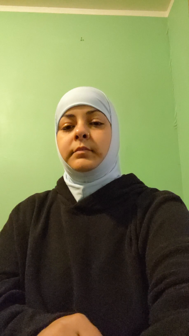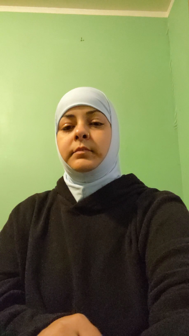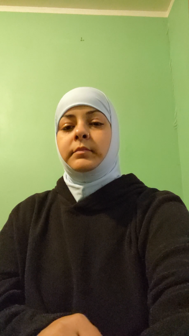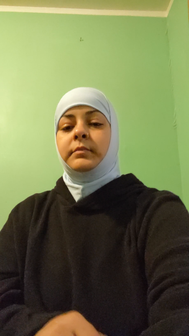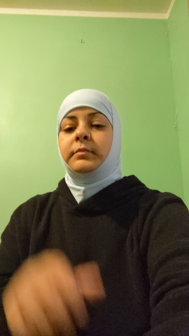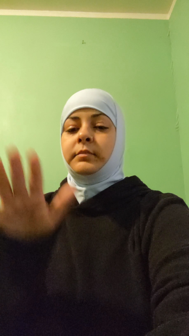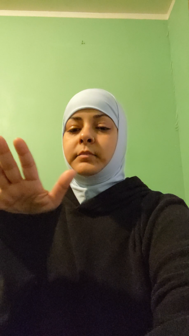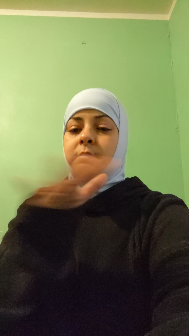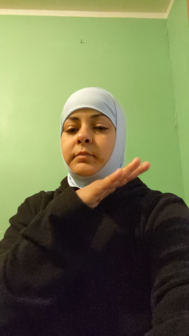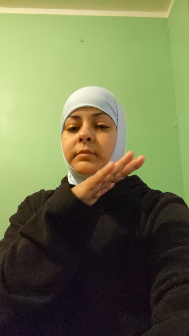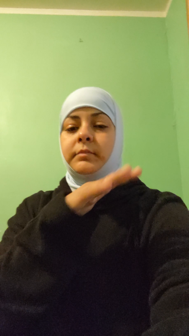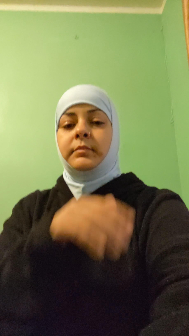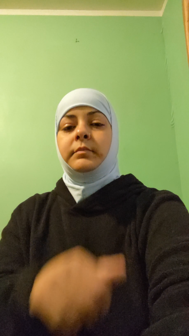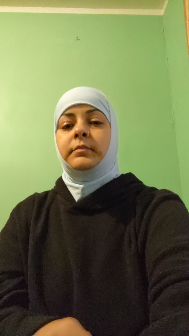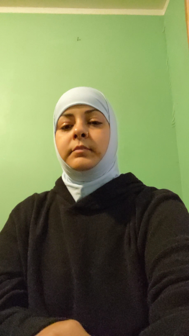full